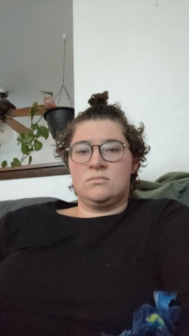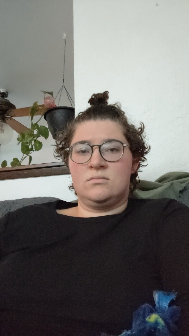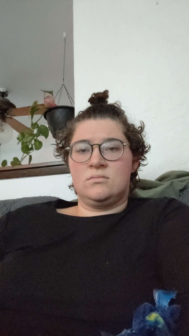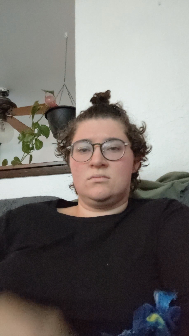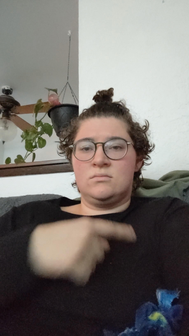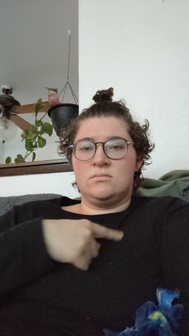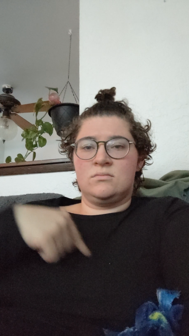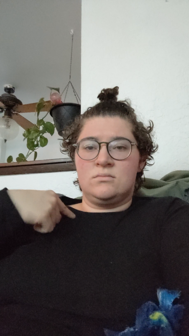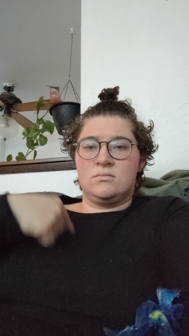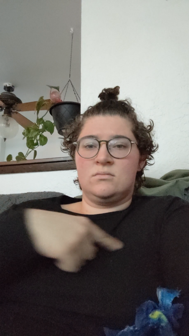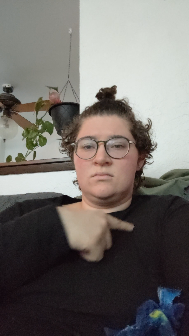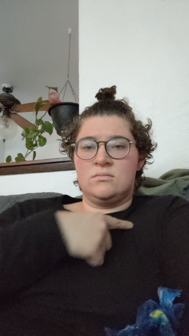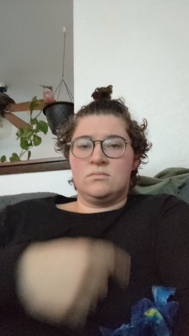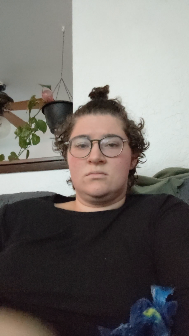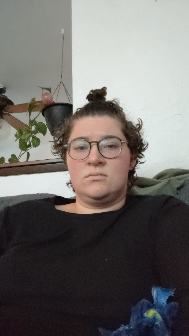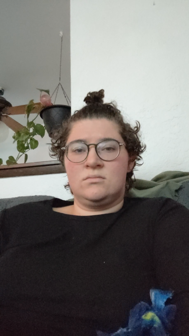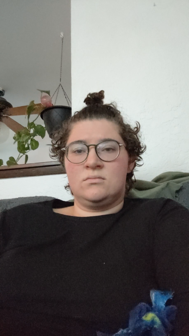bib